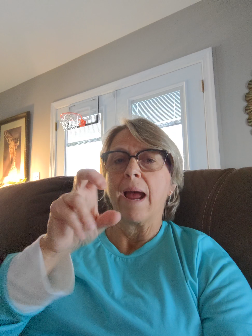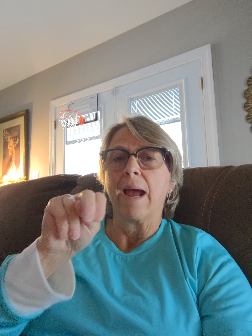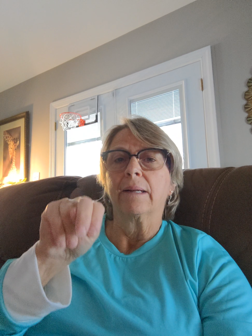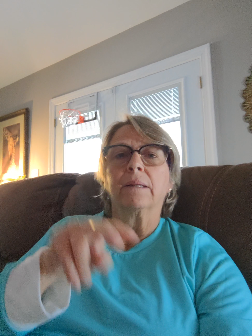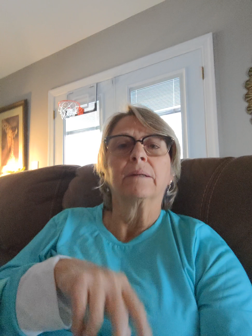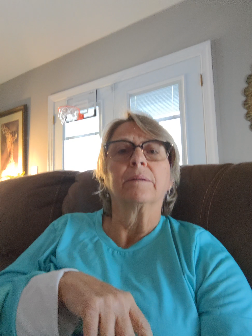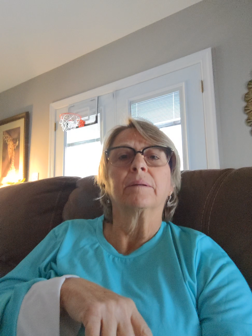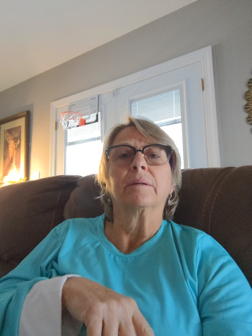hen